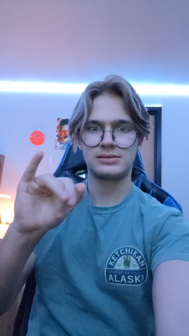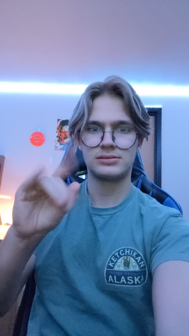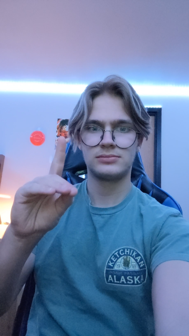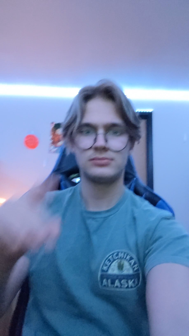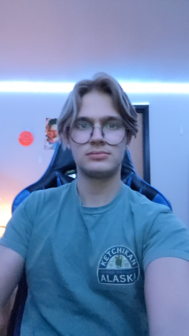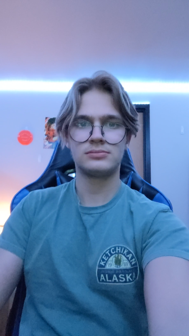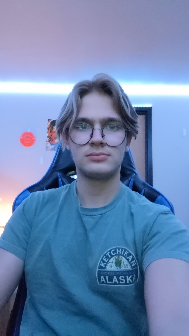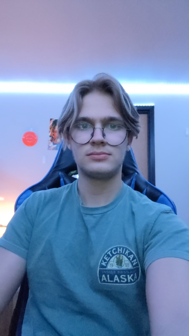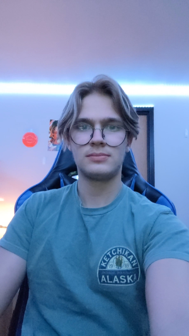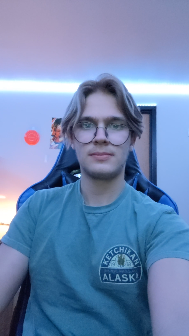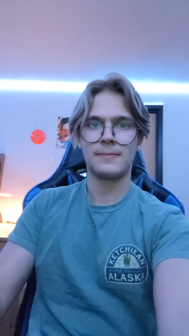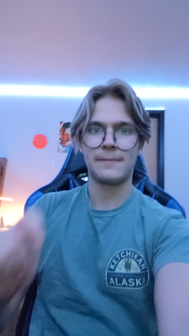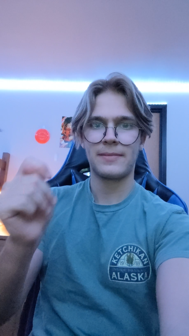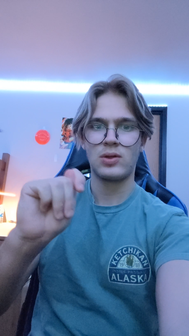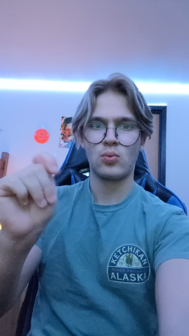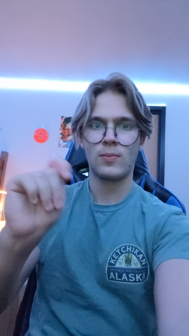bathroom